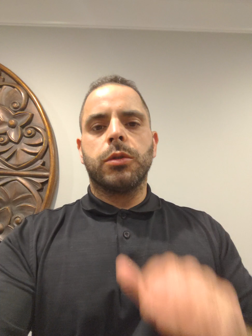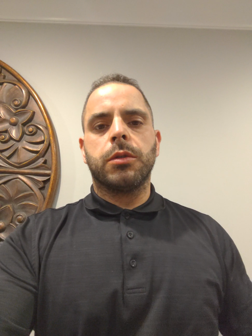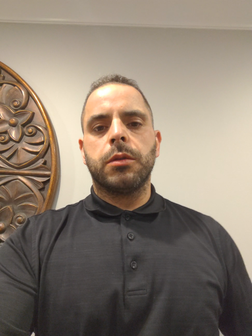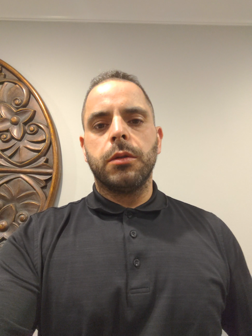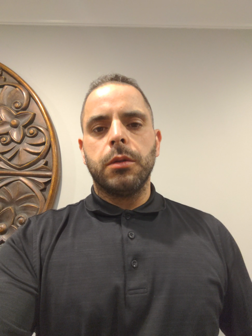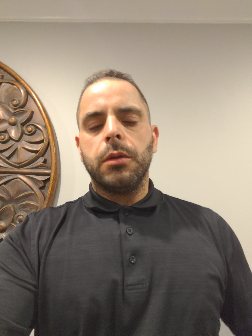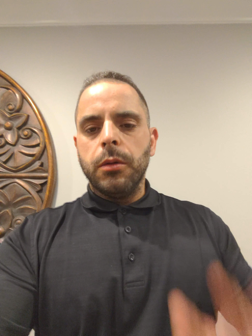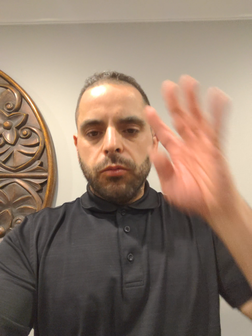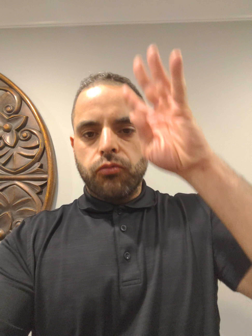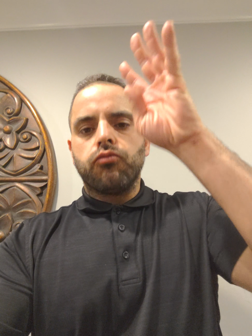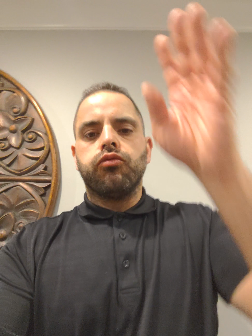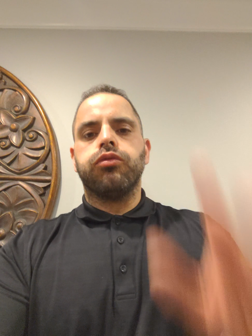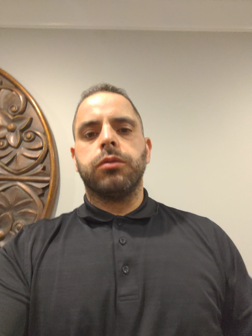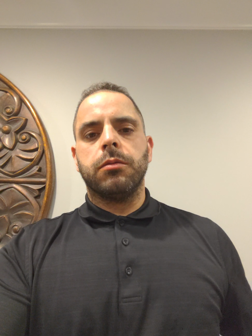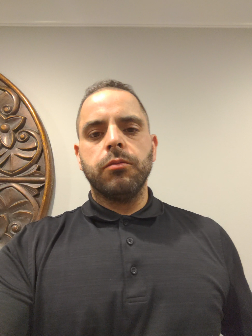pretend